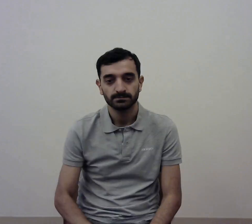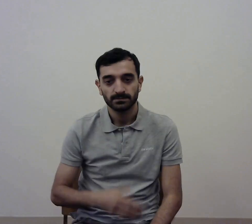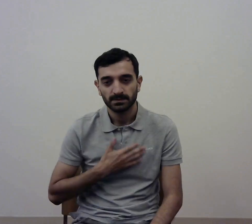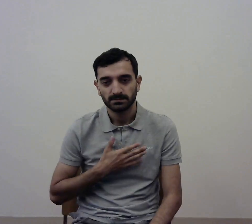mən